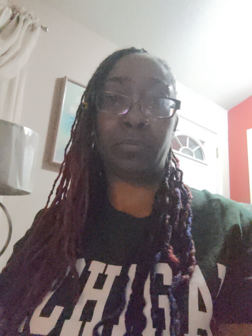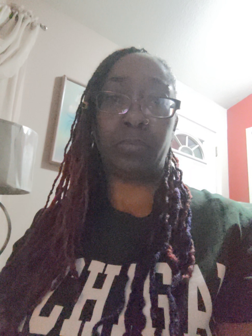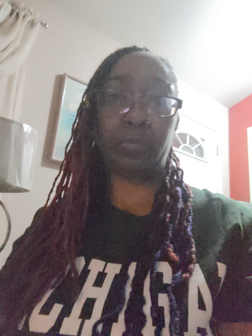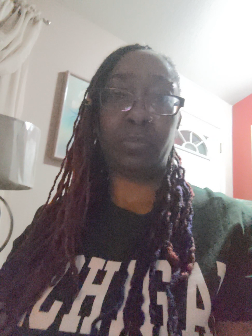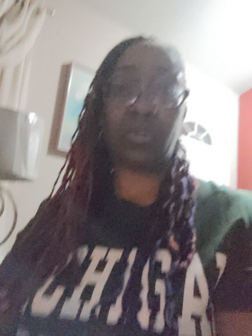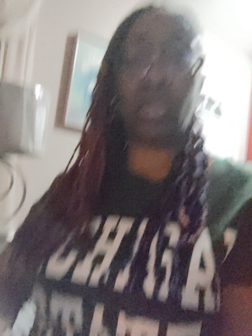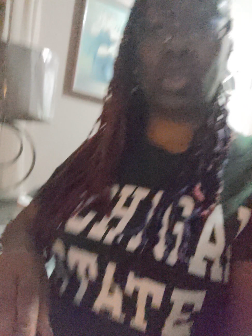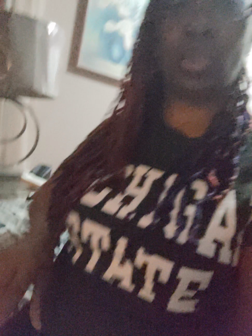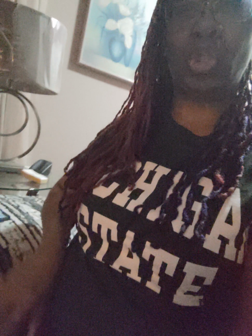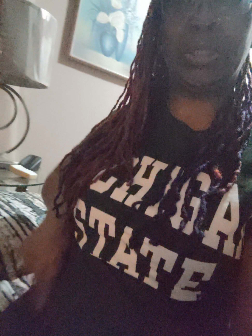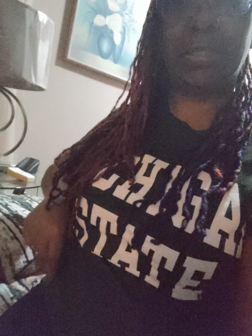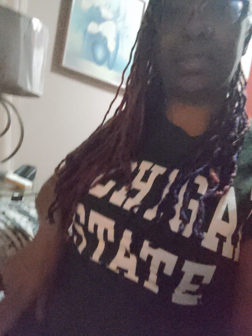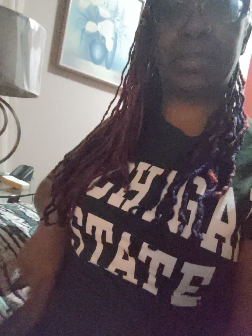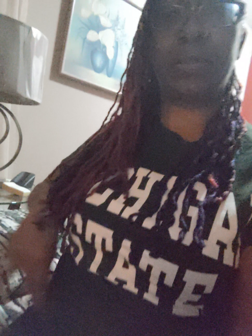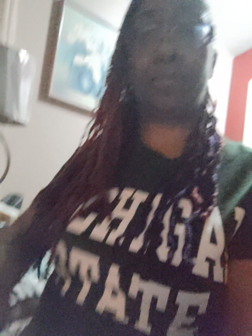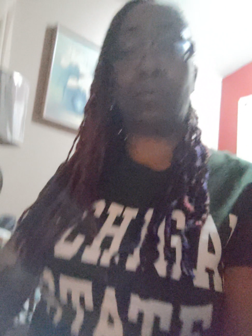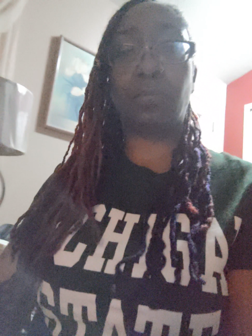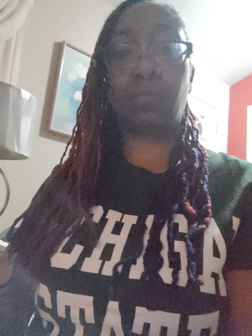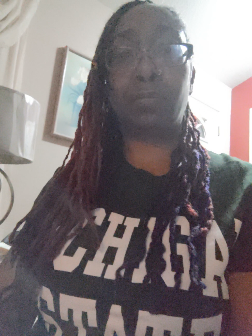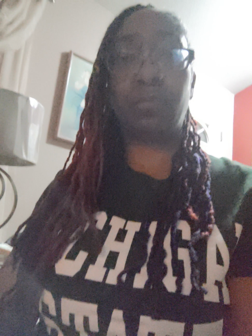jeans